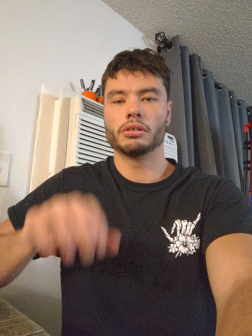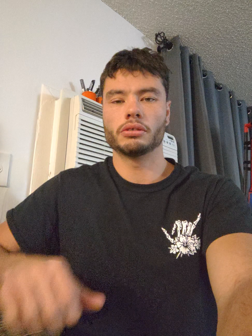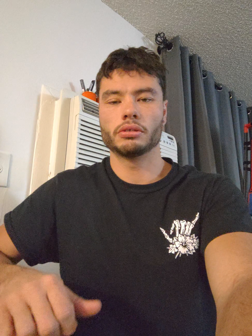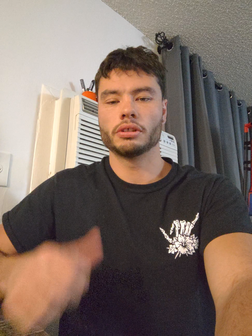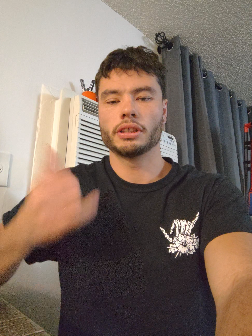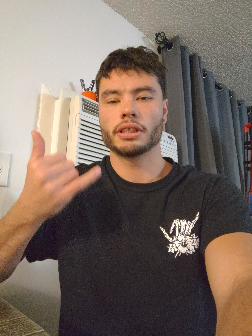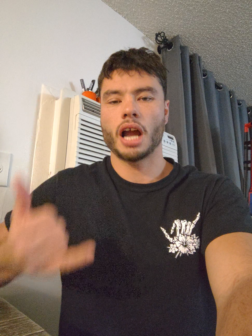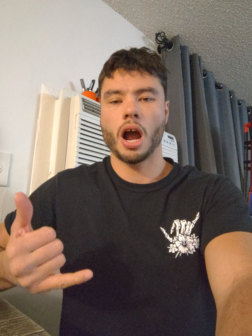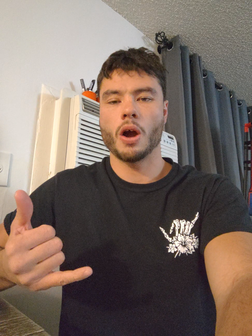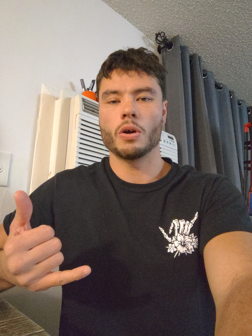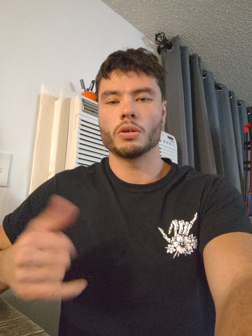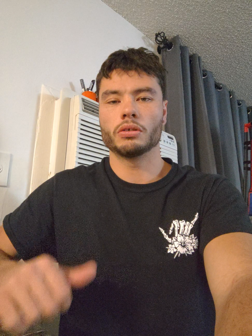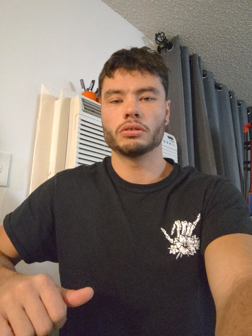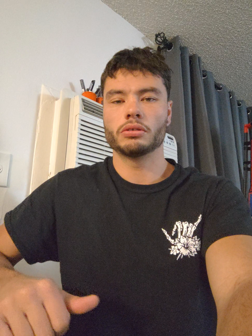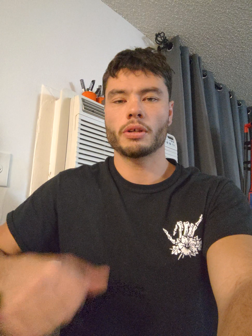now